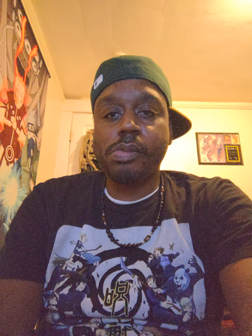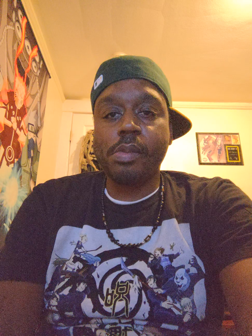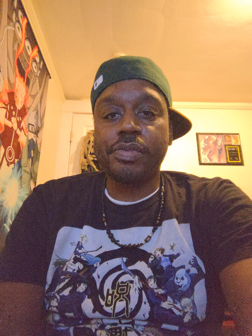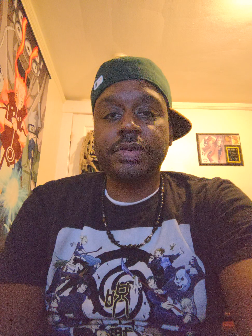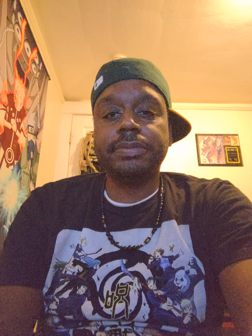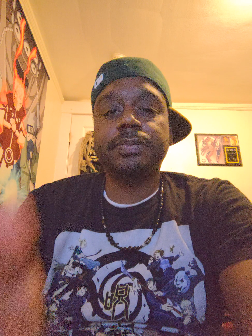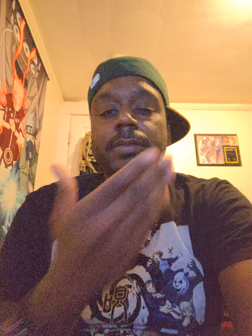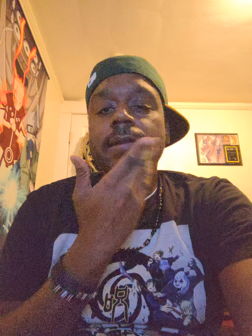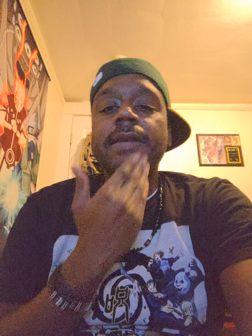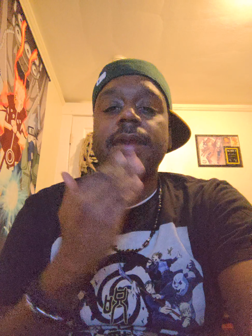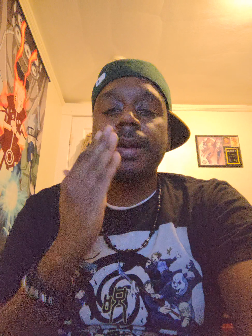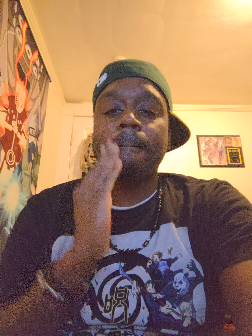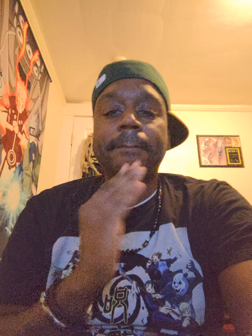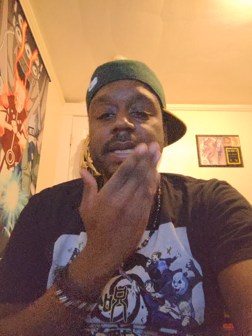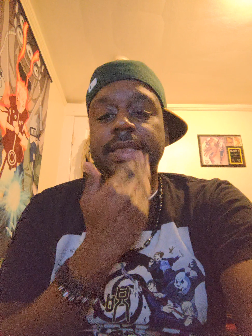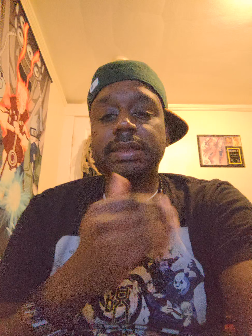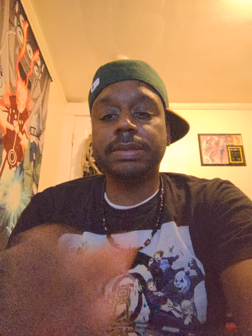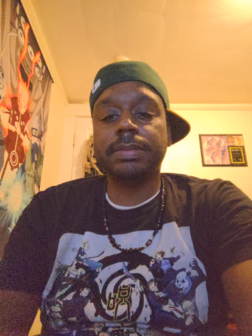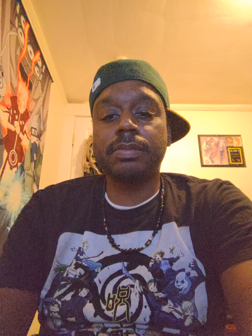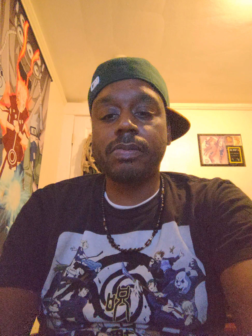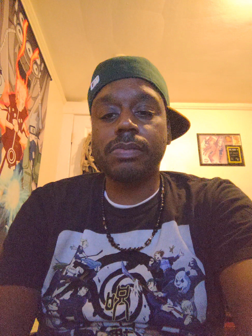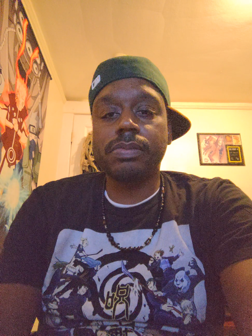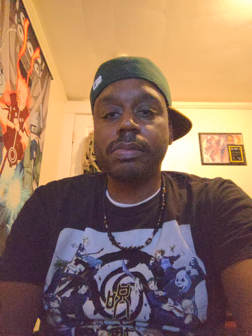napkin